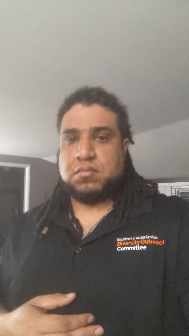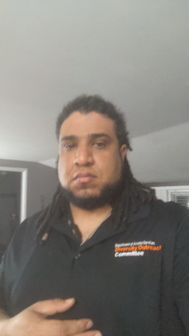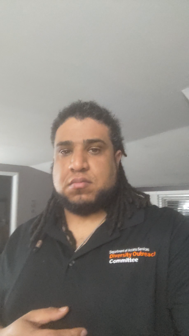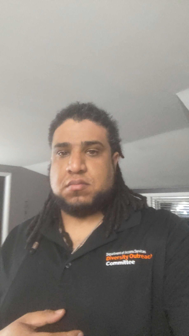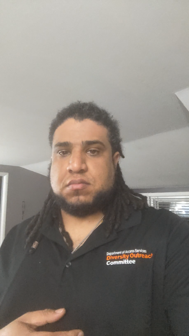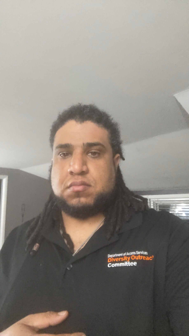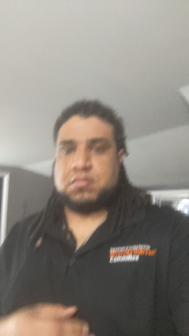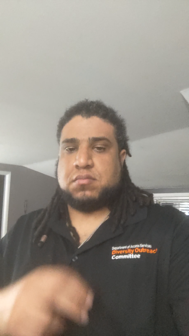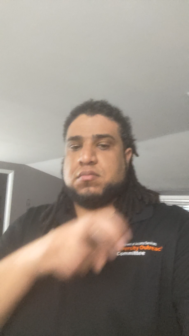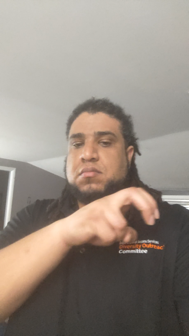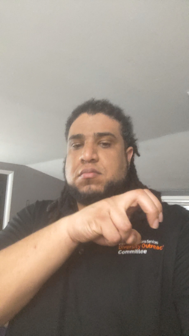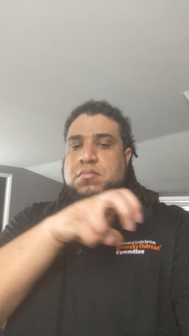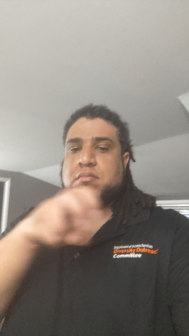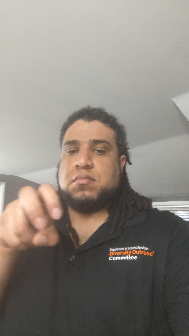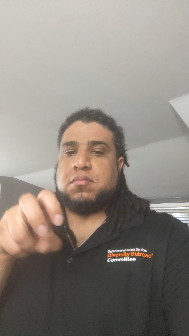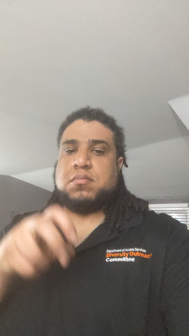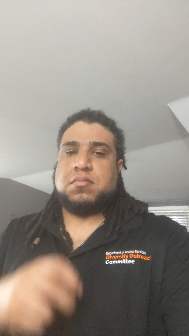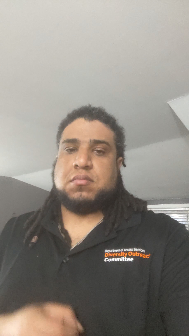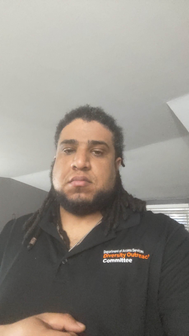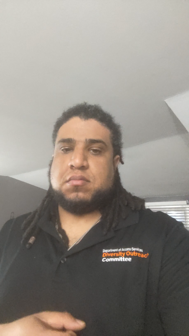porch